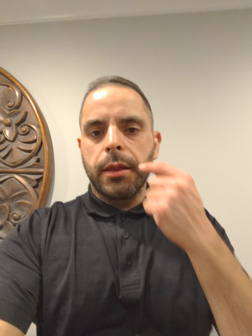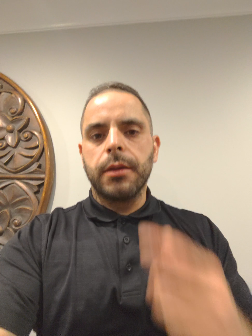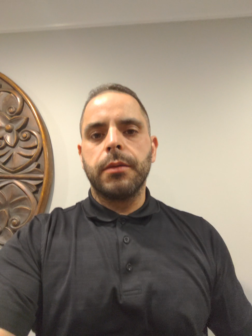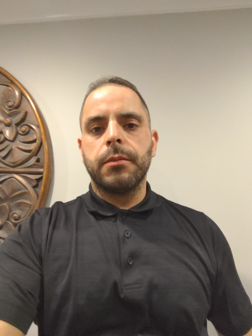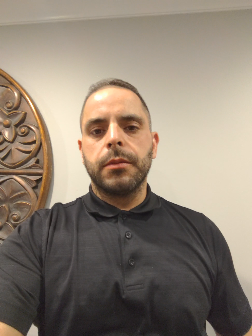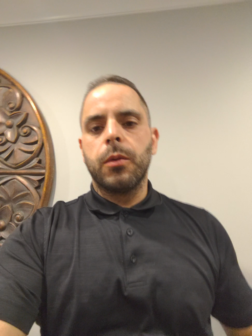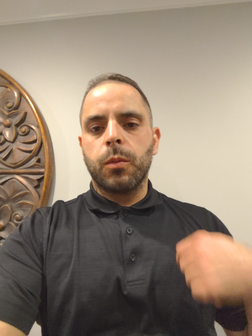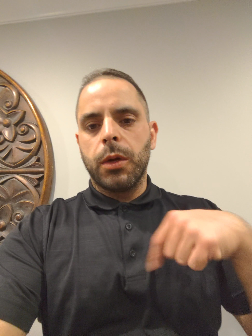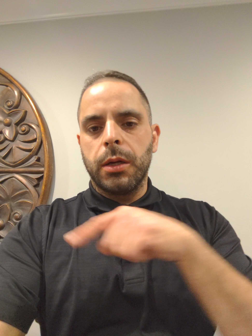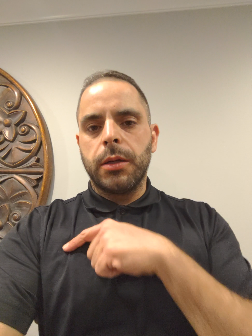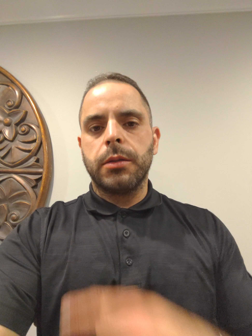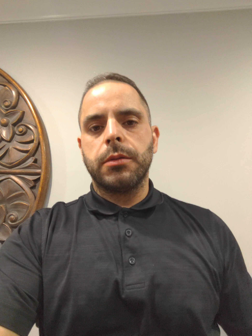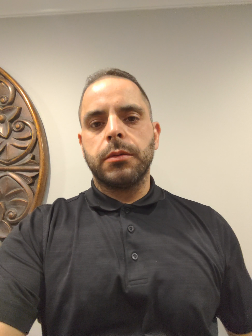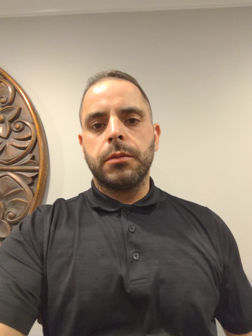we